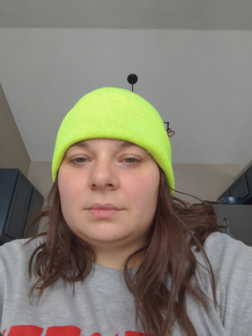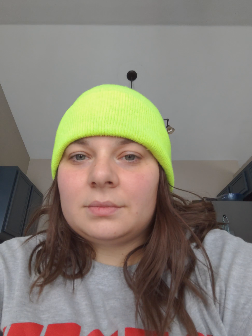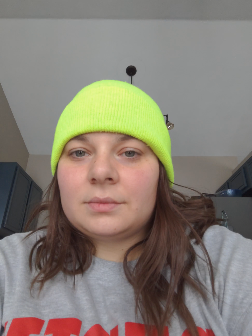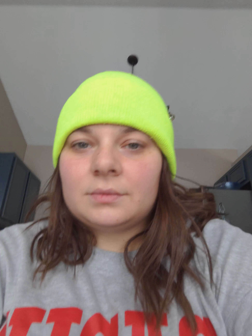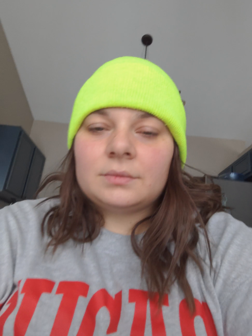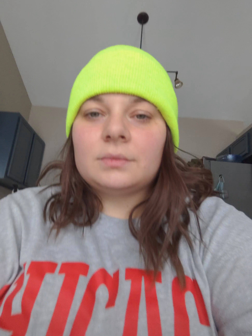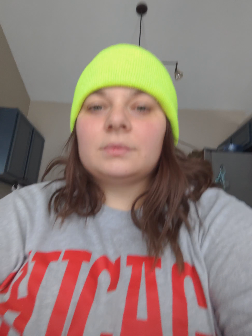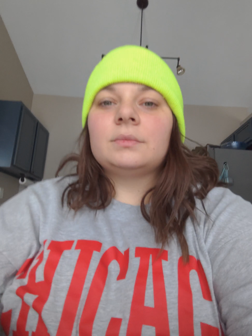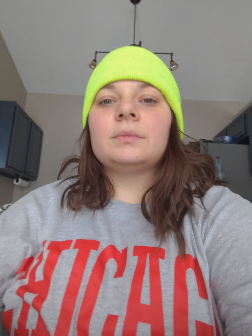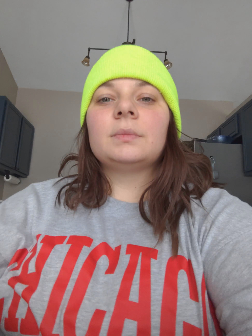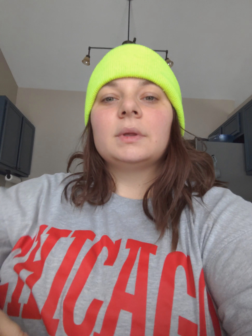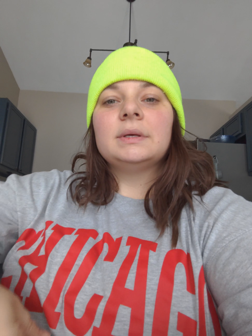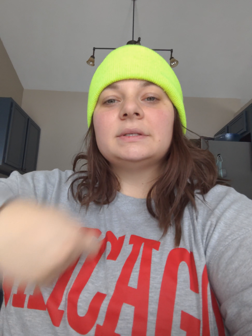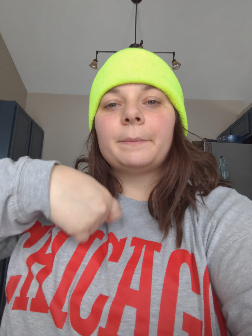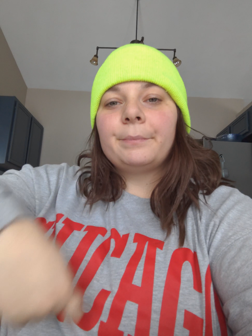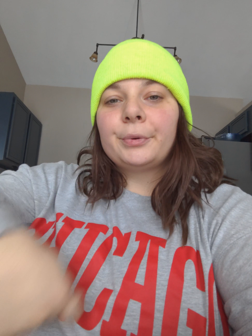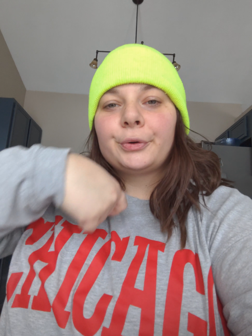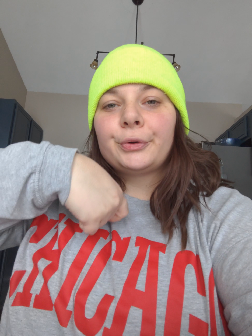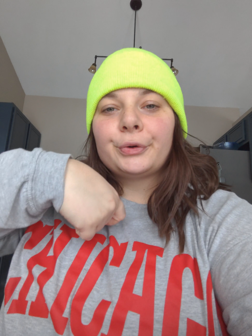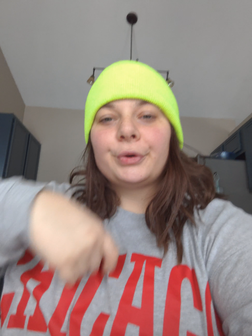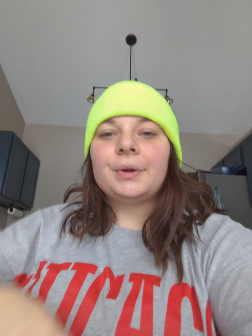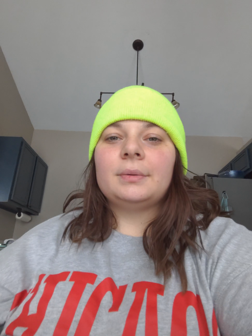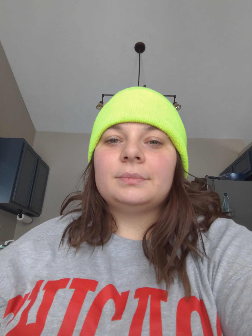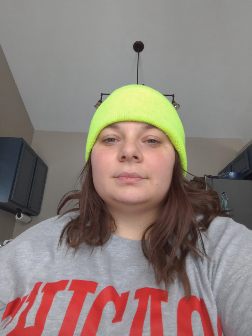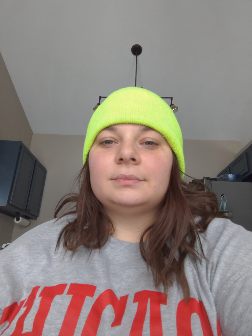zipper